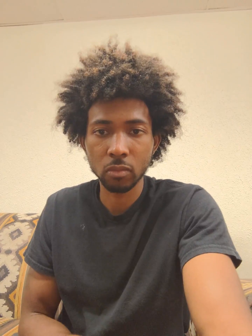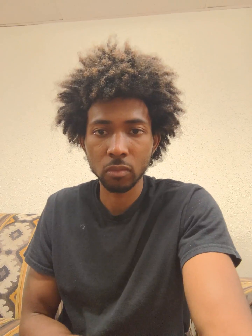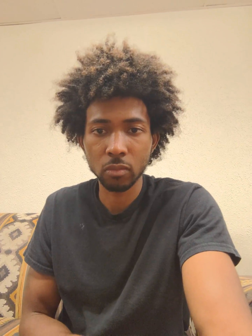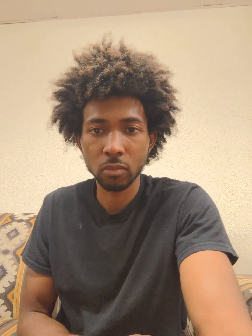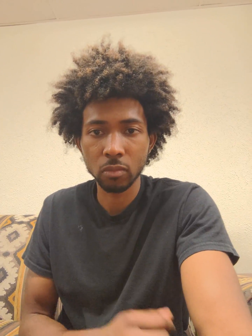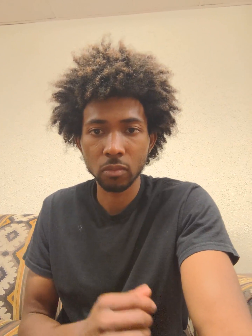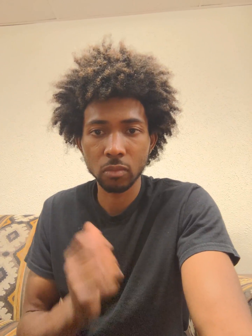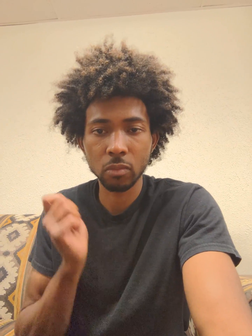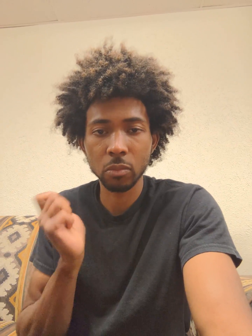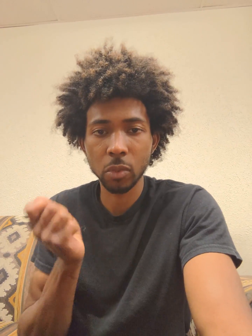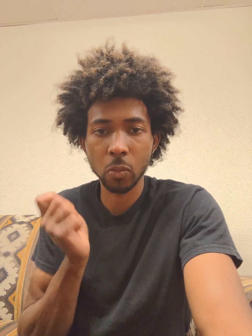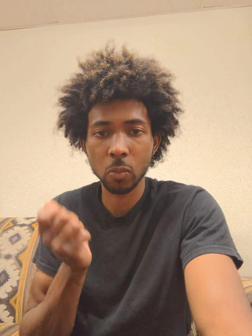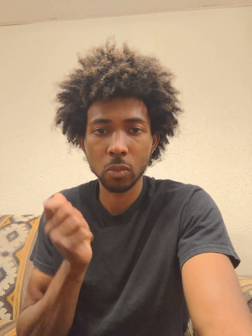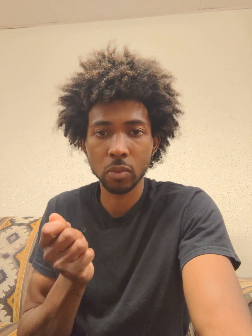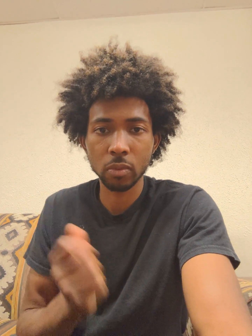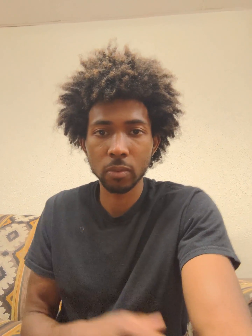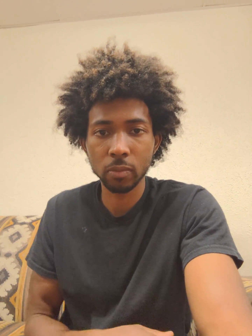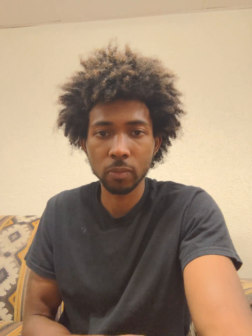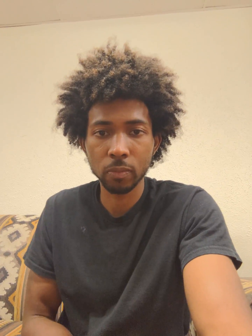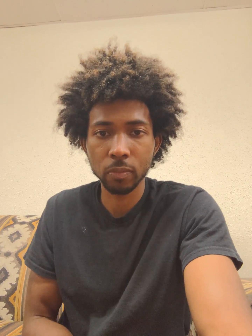bat